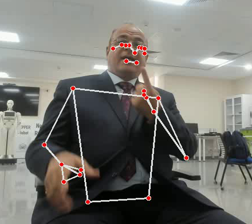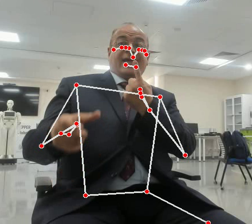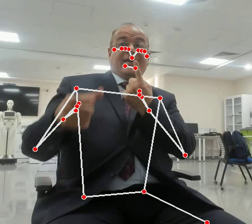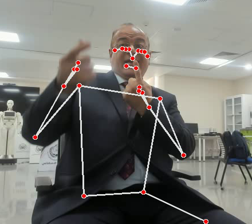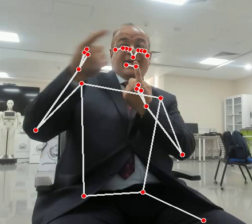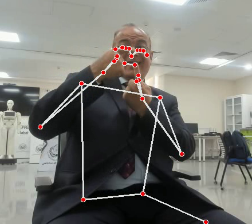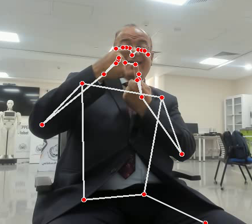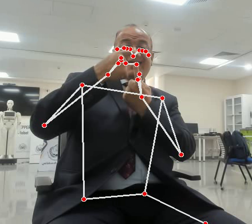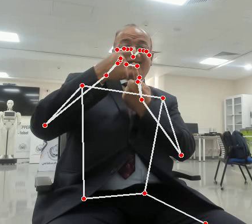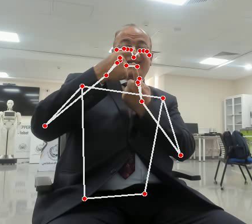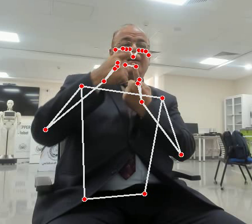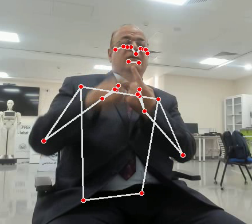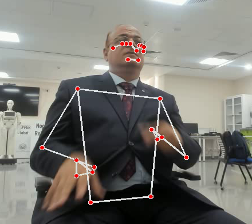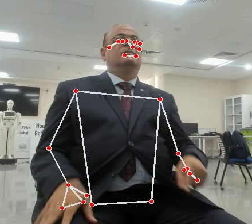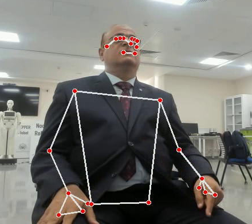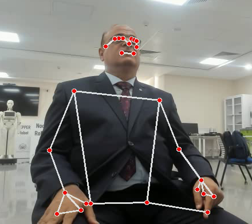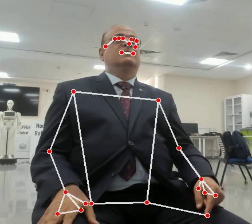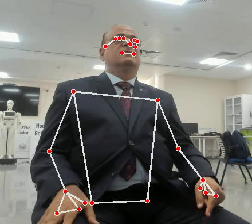khaly balk